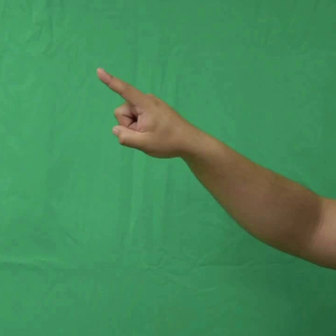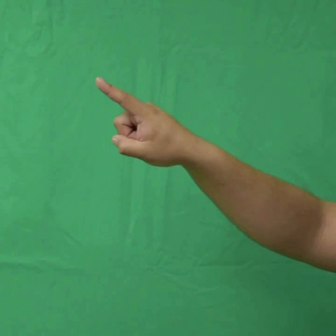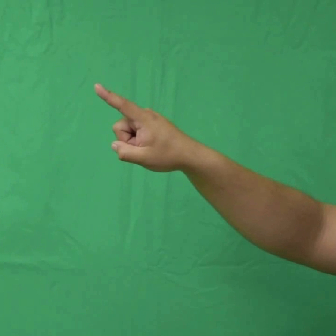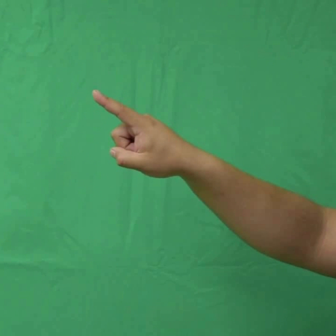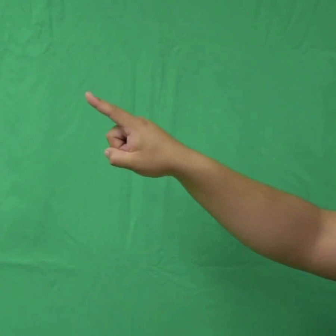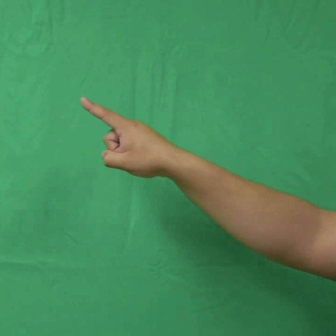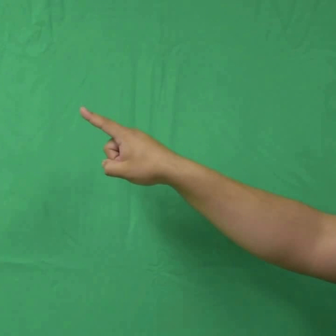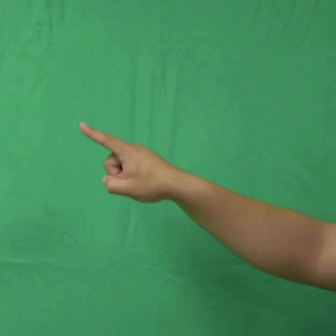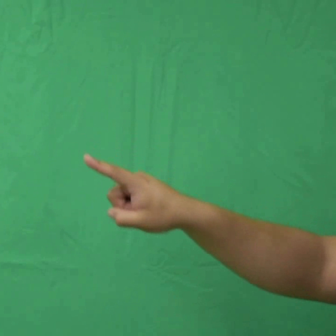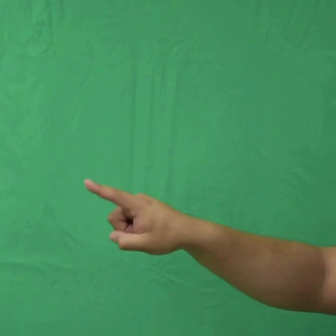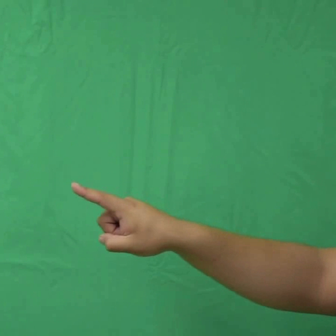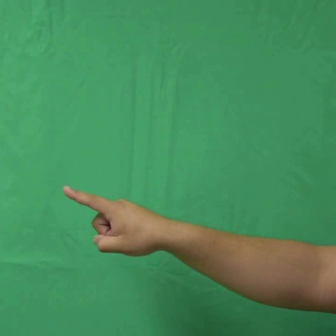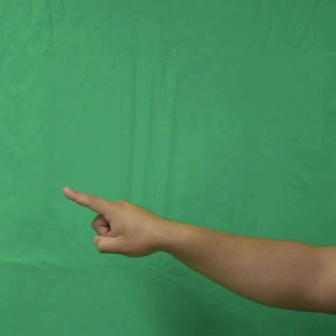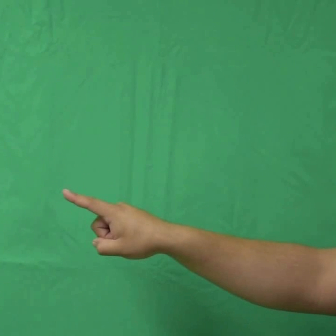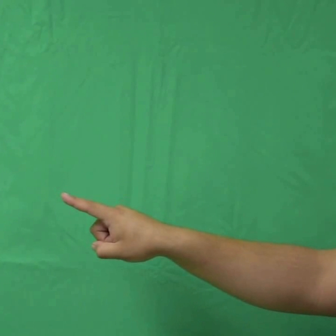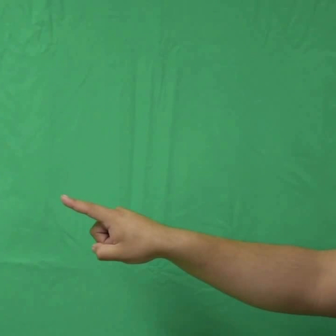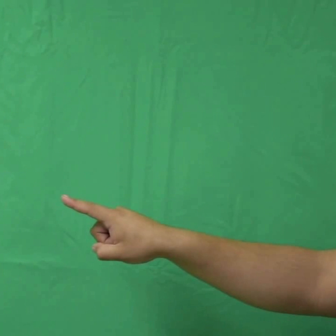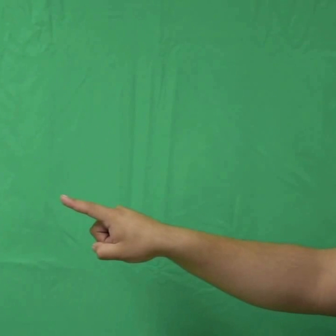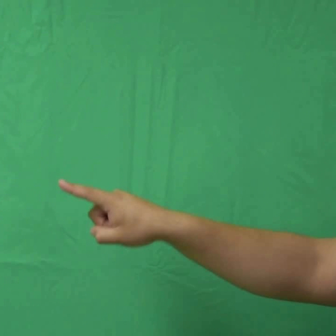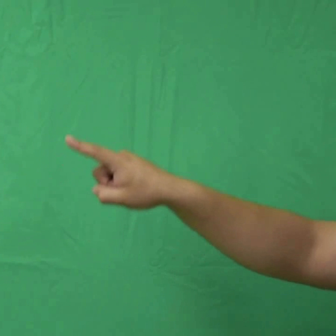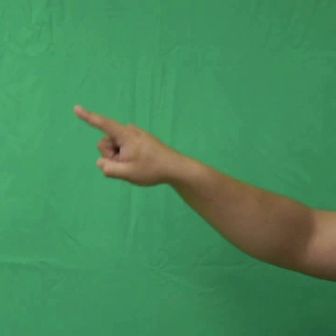Z